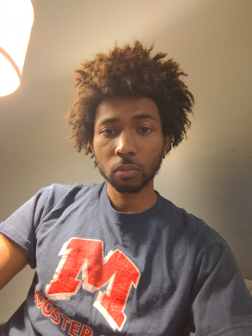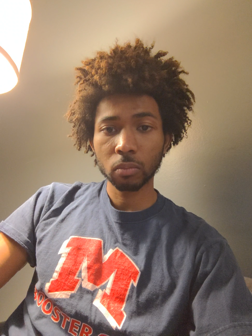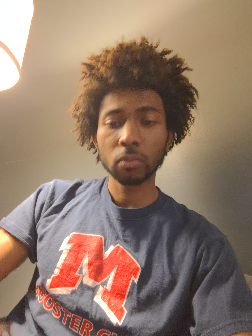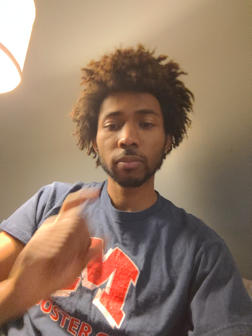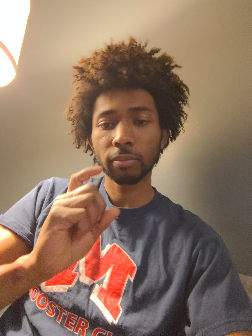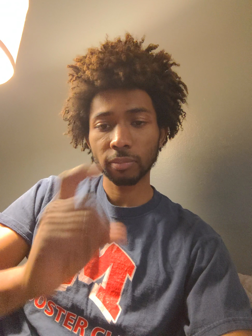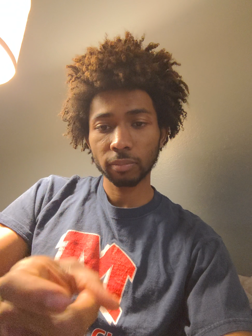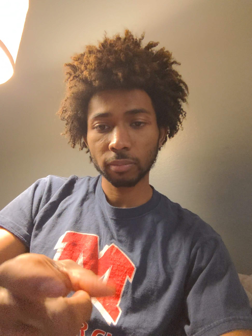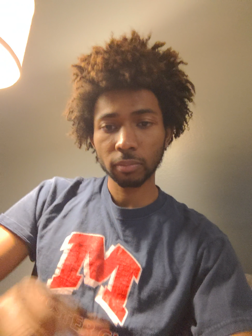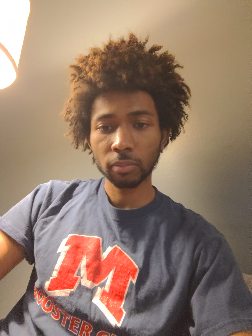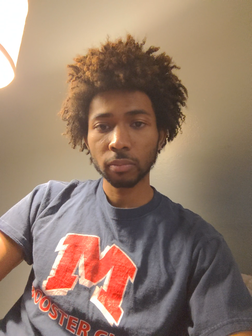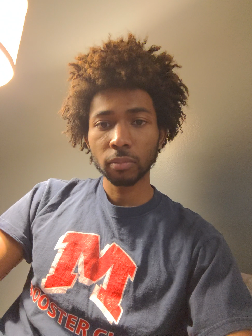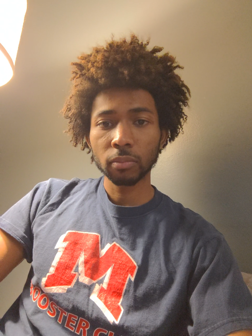gift